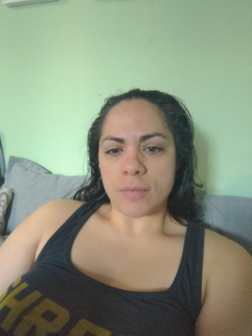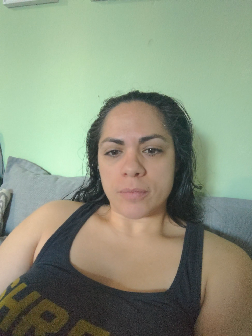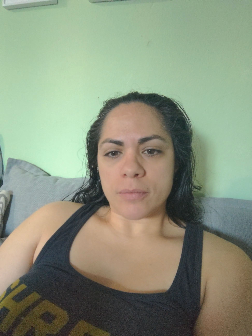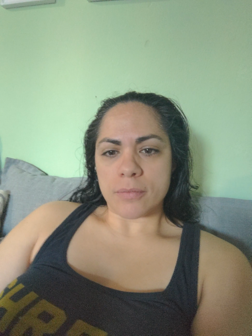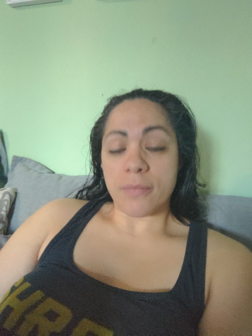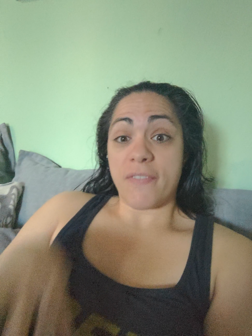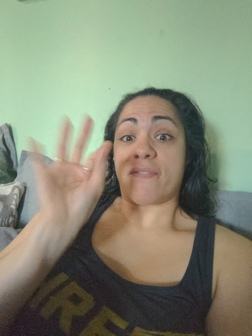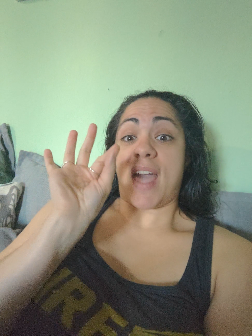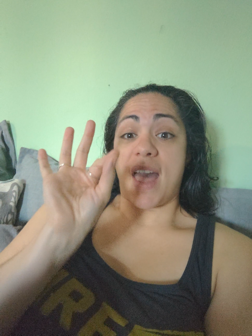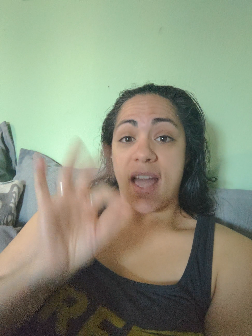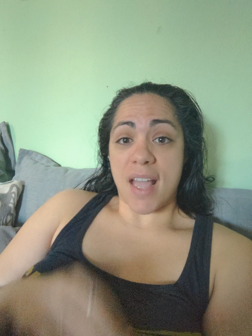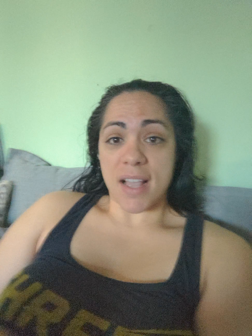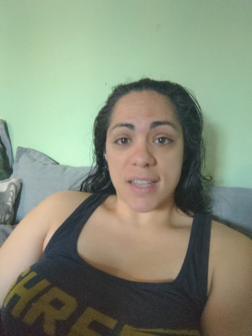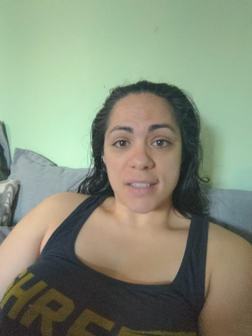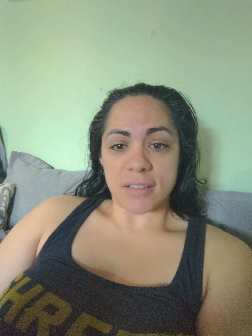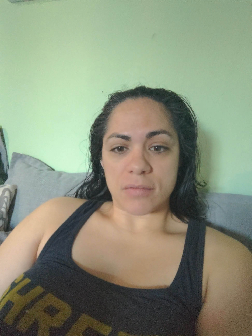find